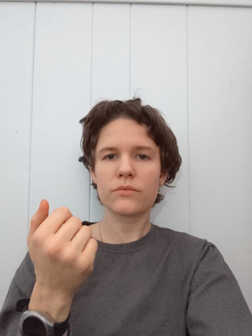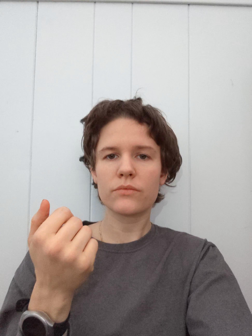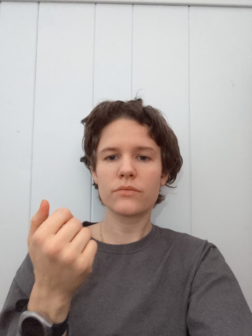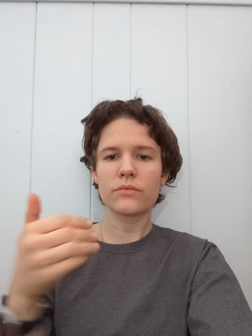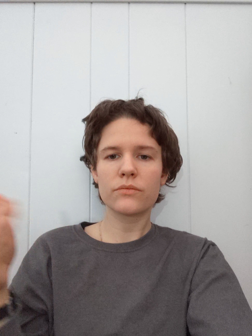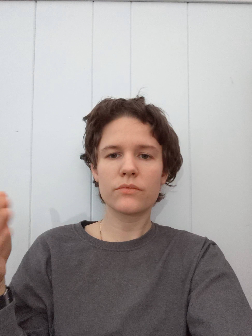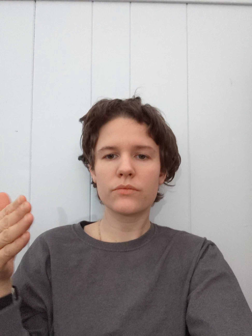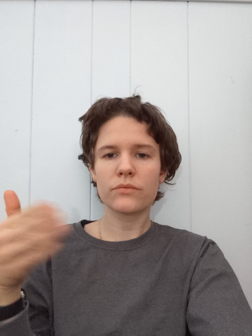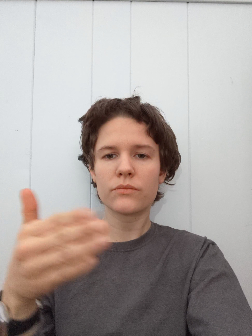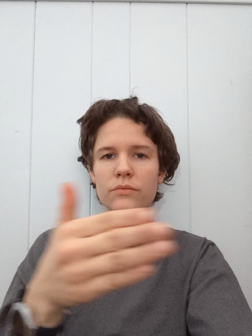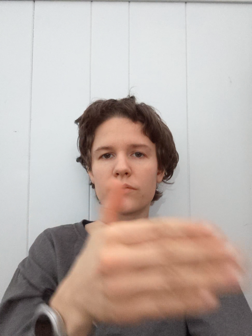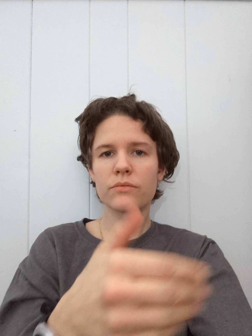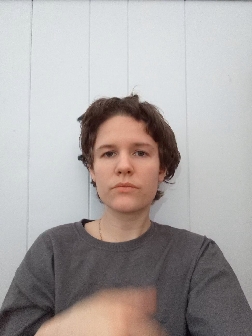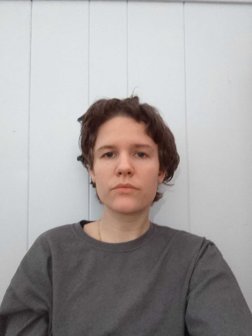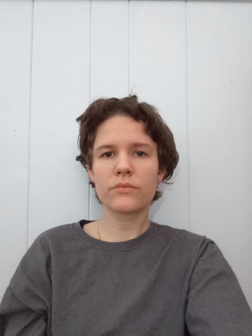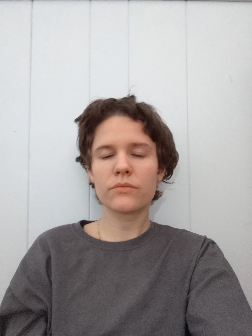fish